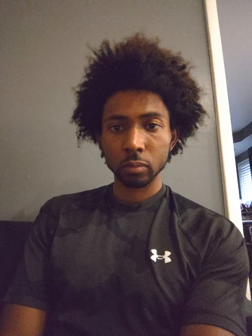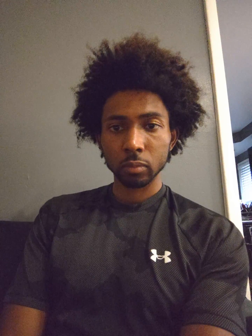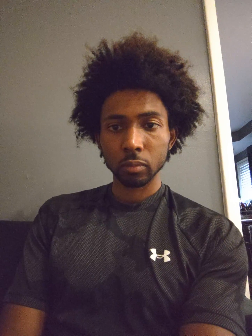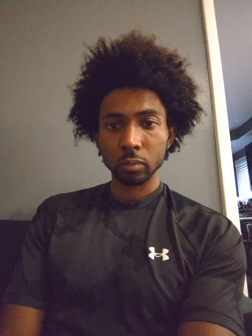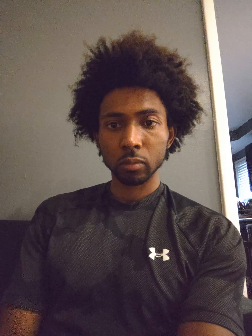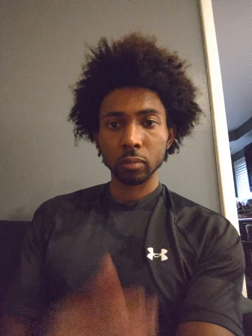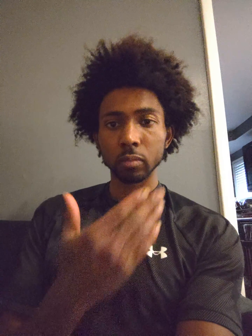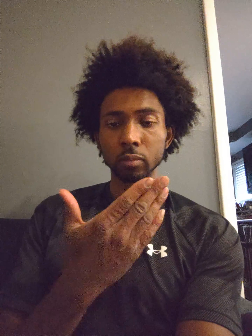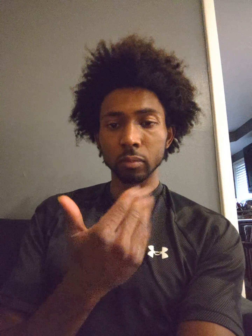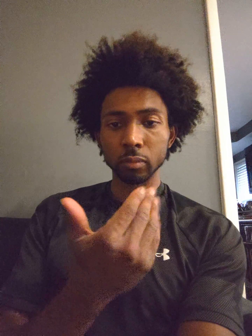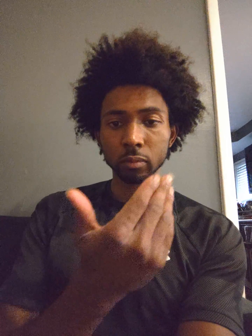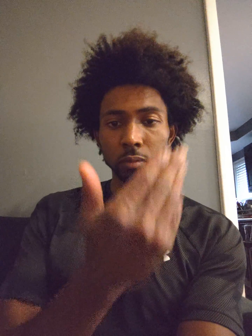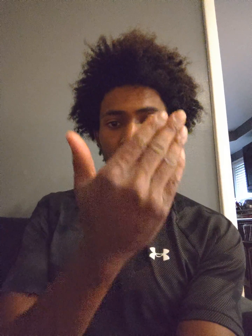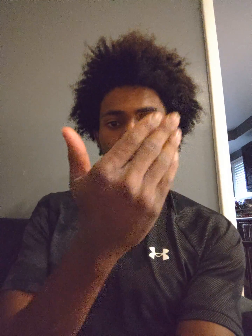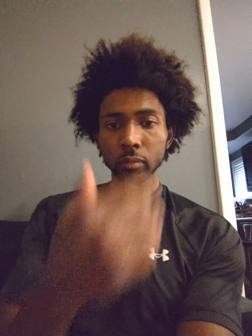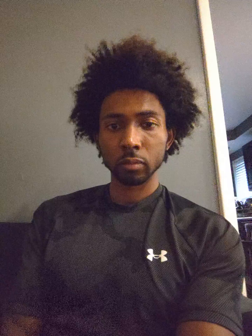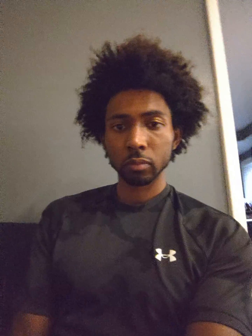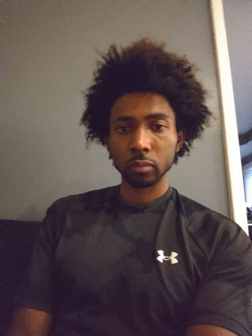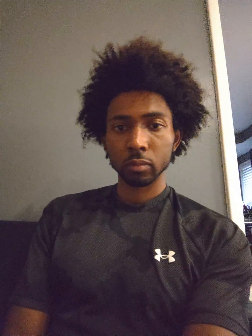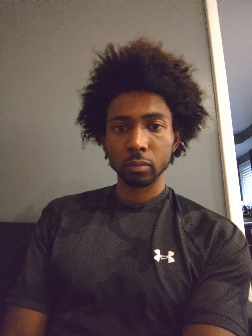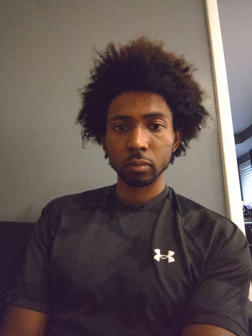butterfly